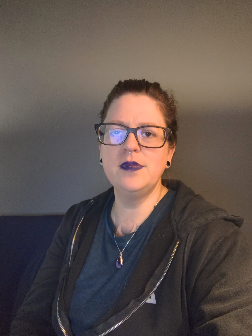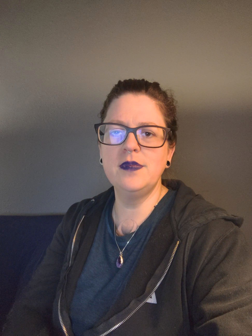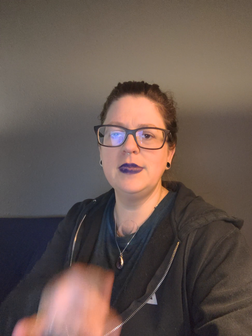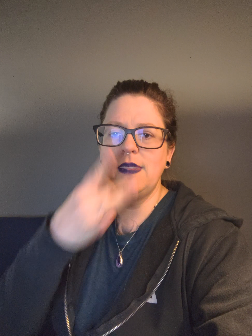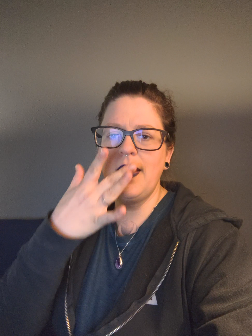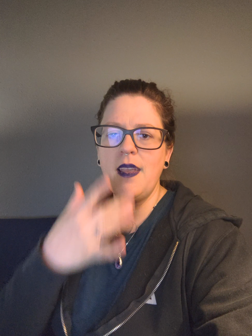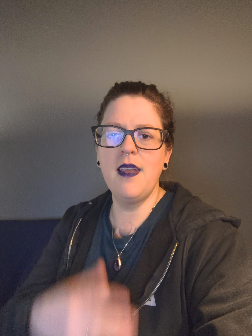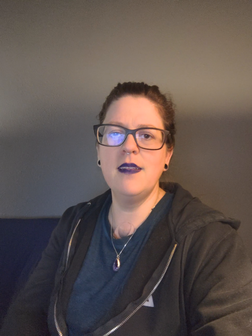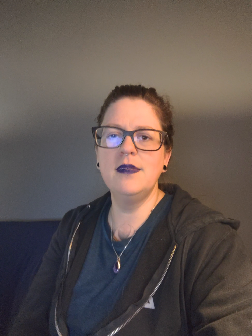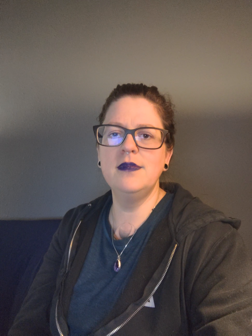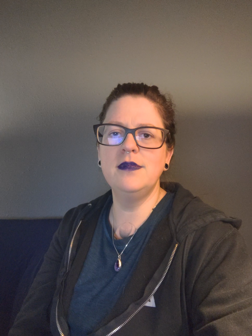snack